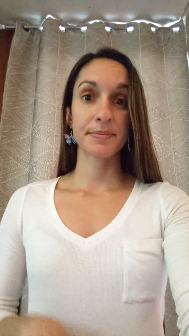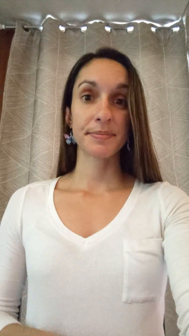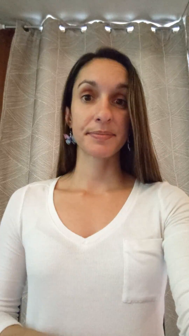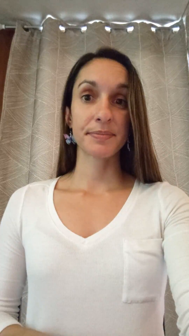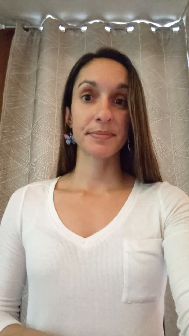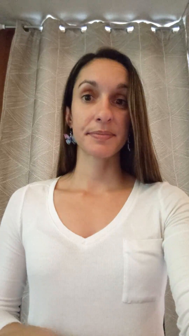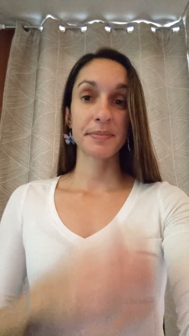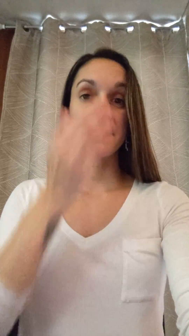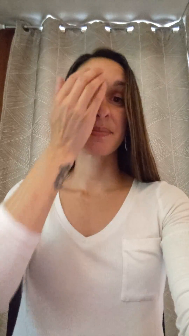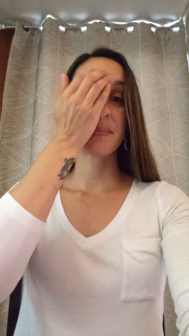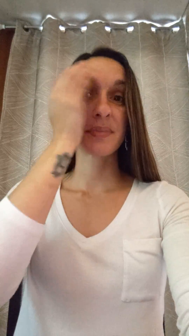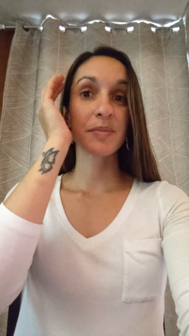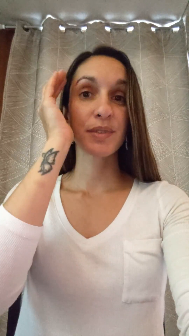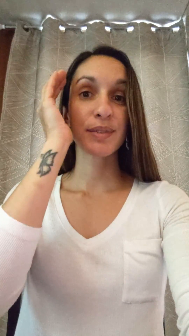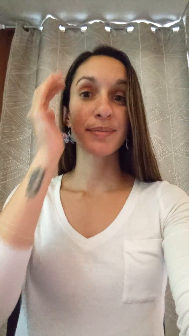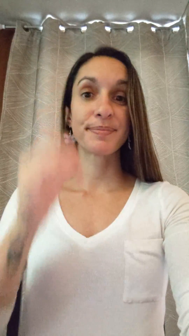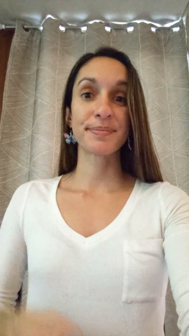peekaboo